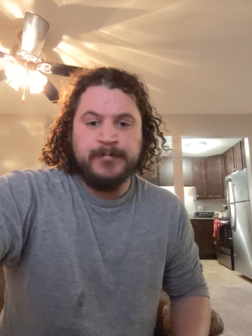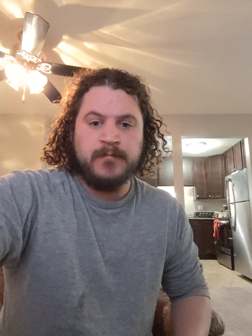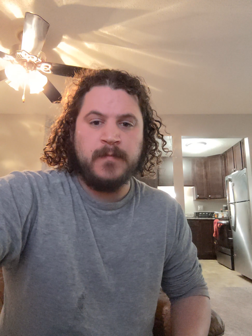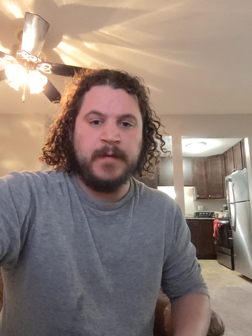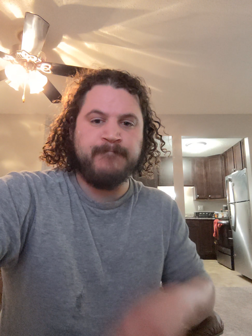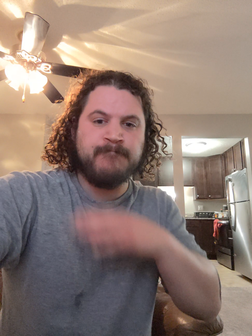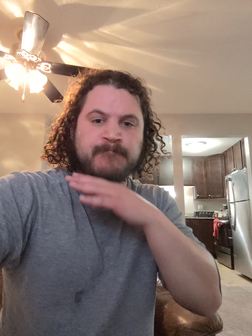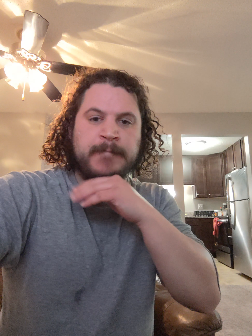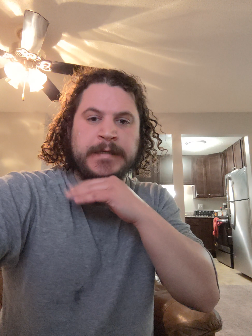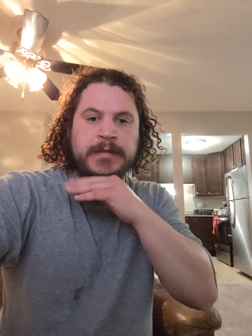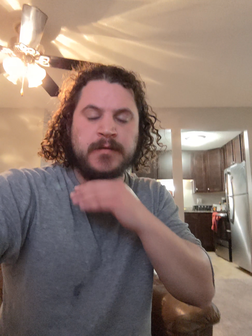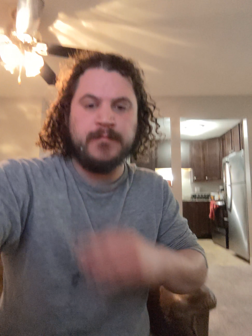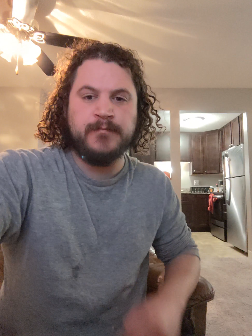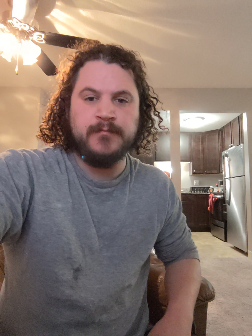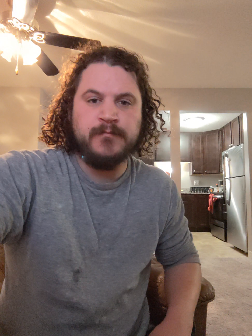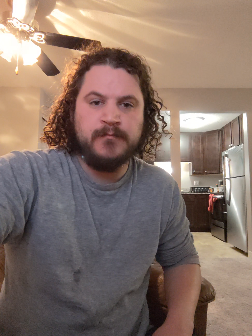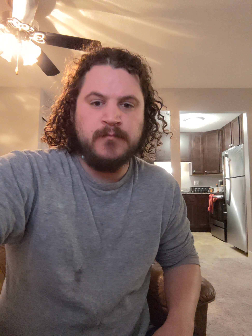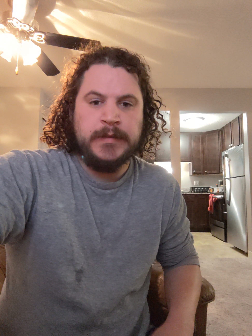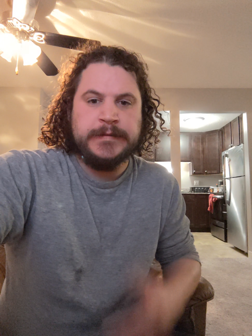pig